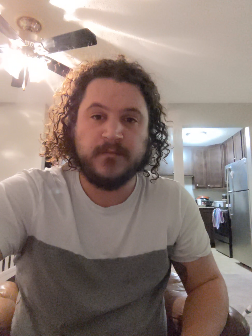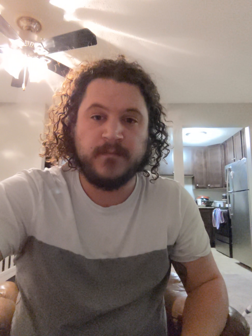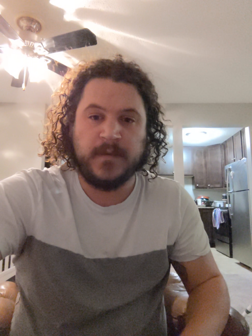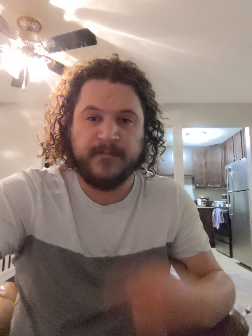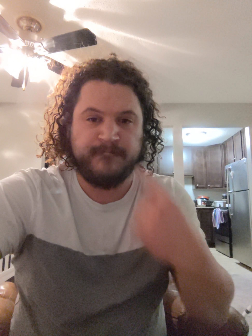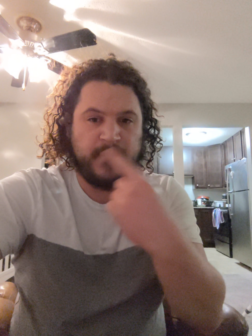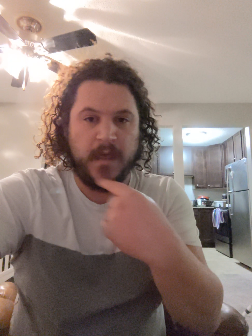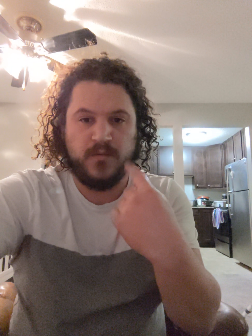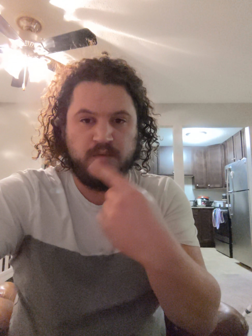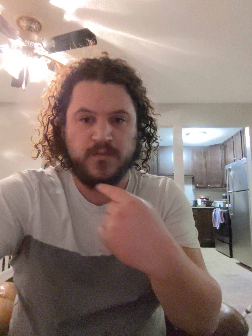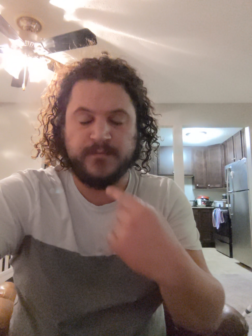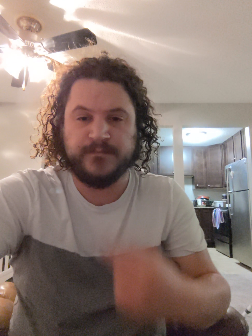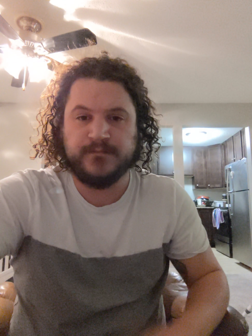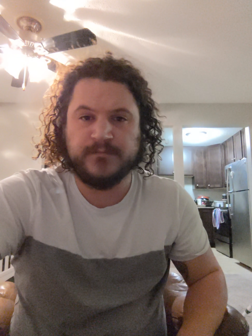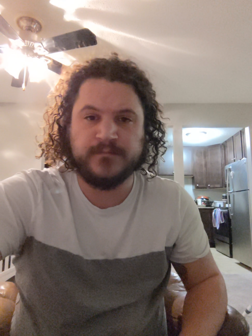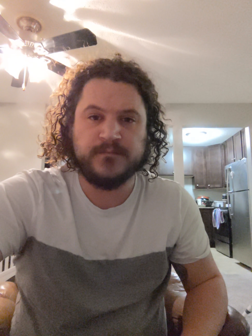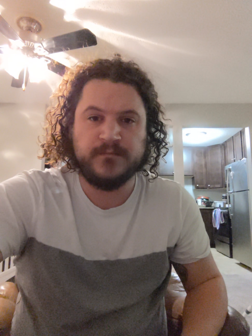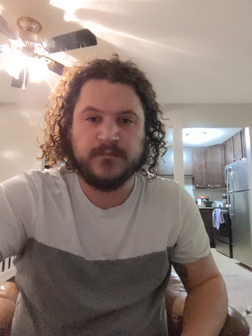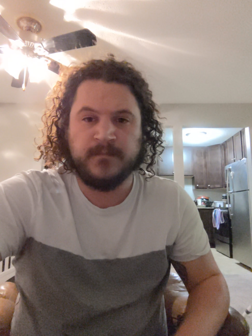mouth